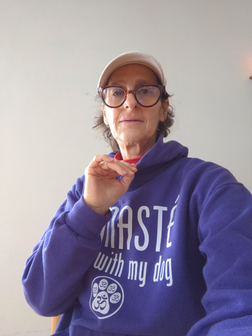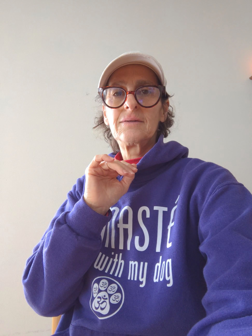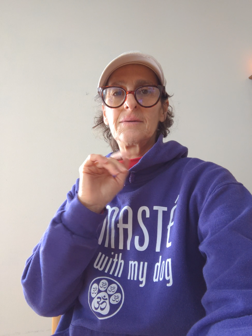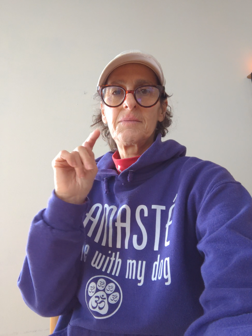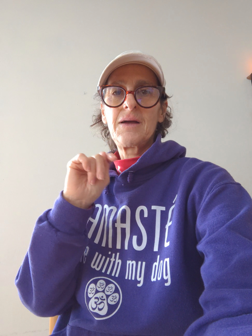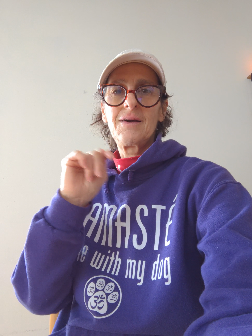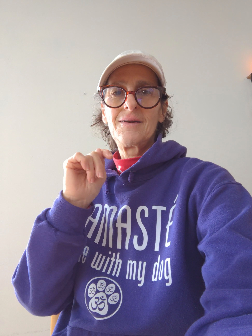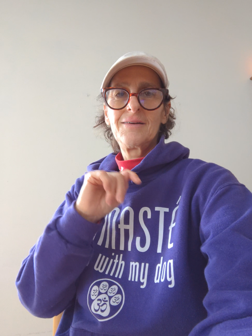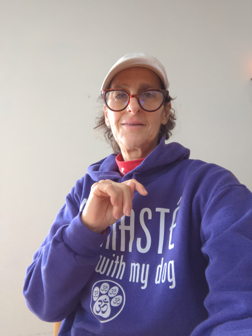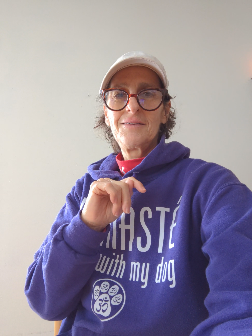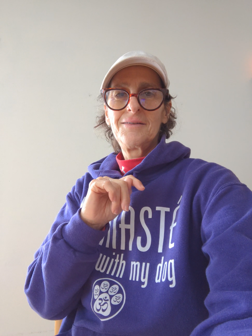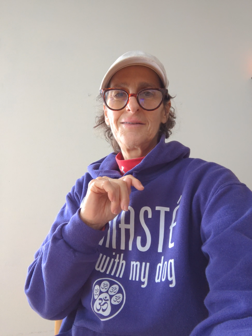potty